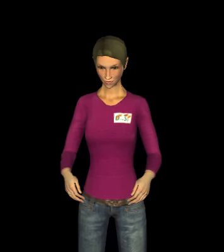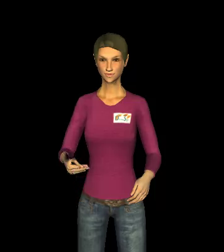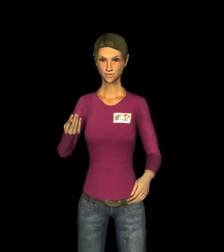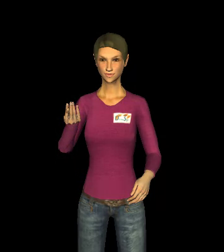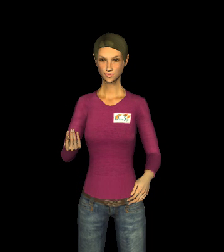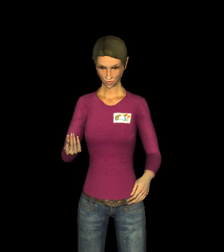طفل